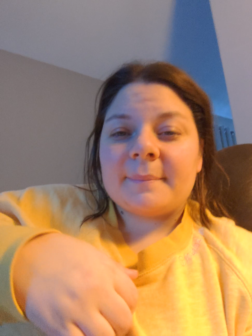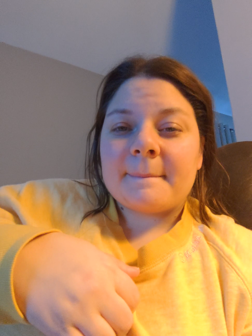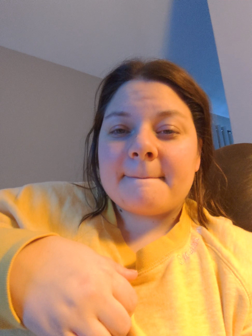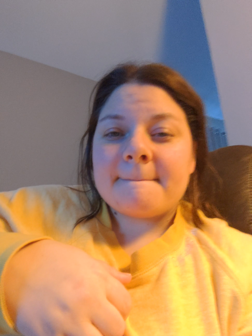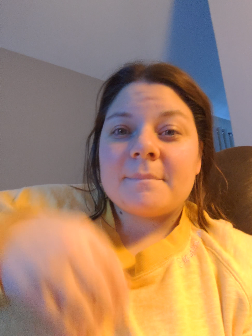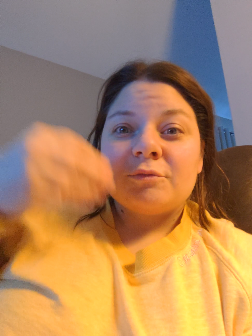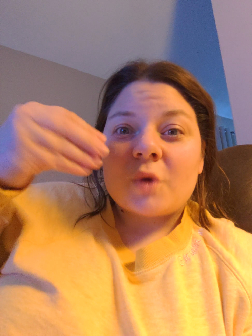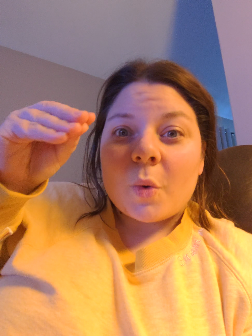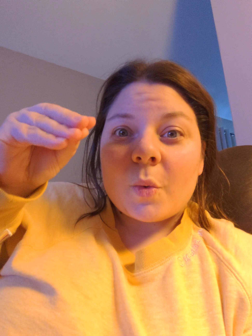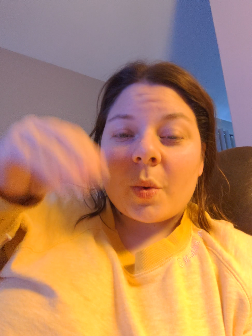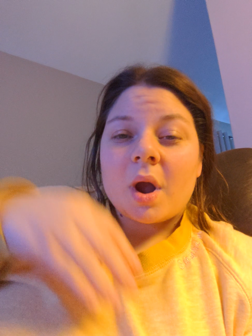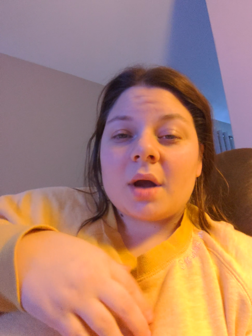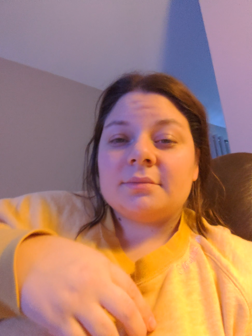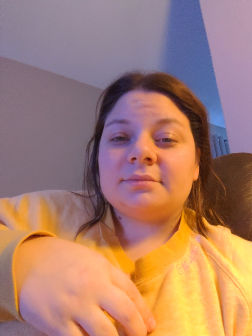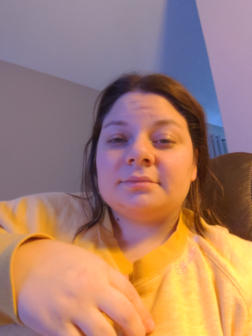store